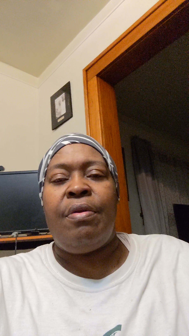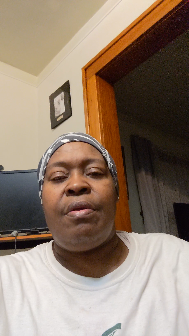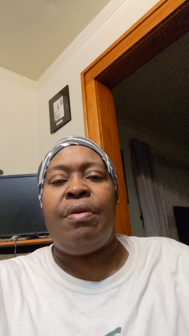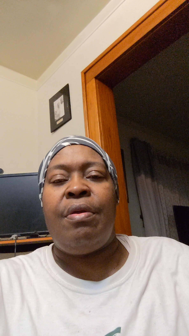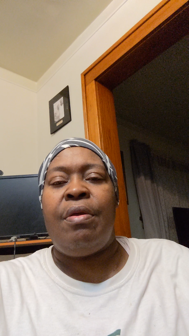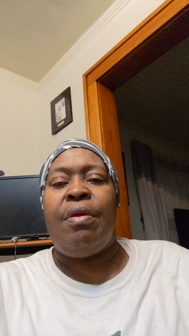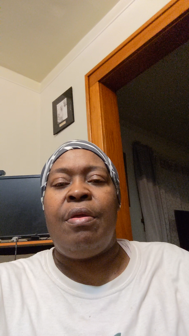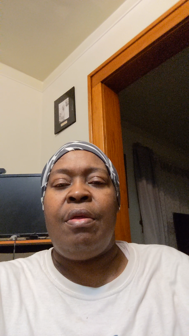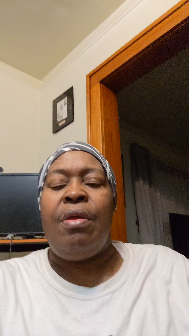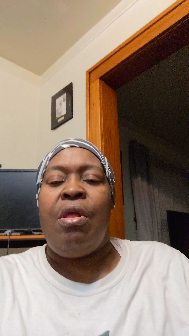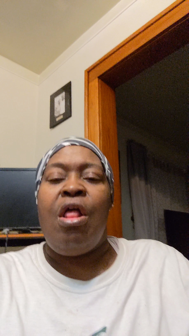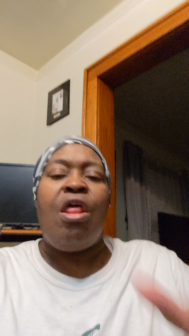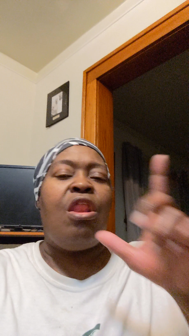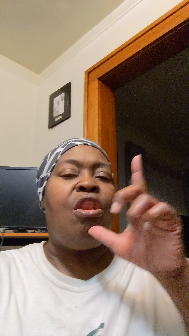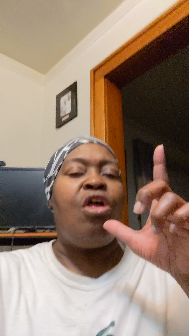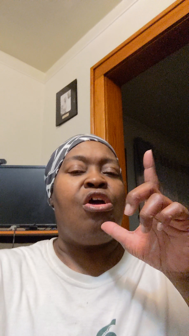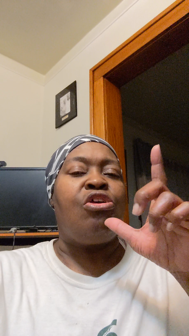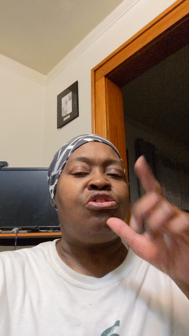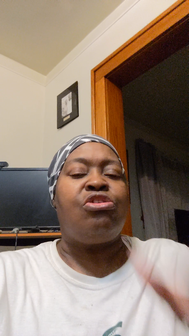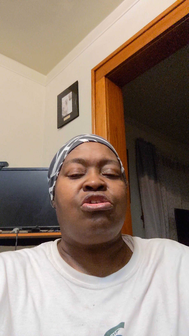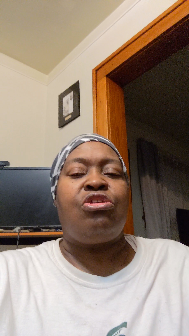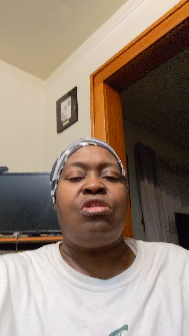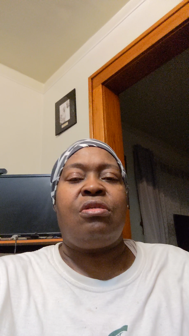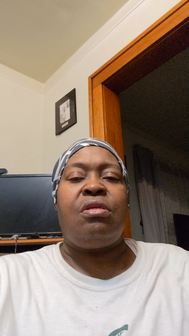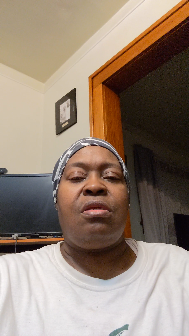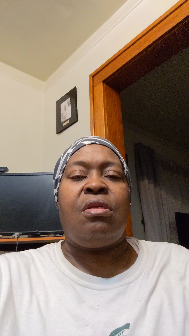lunch